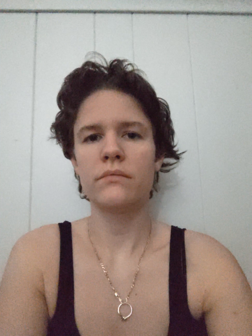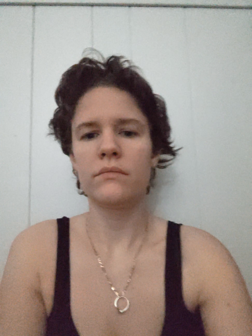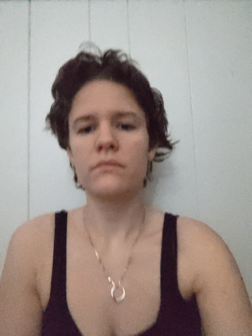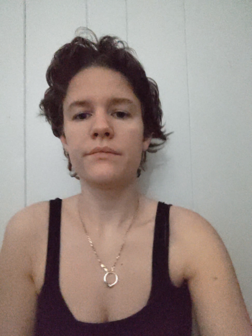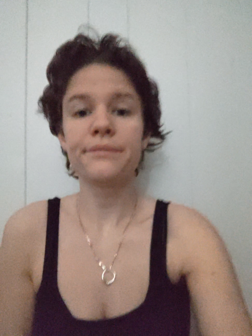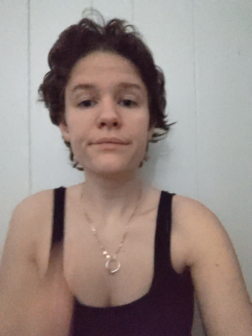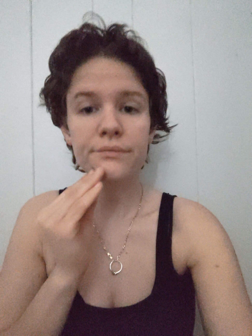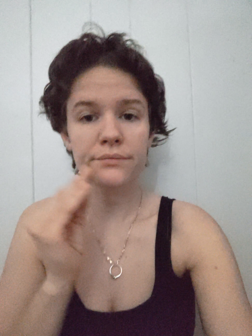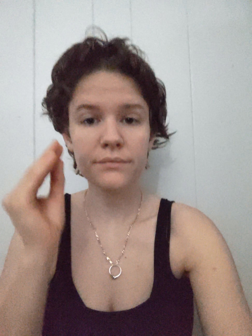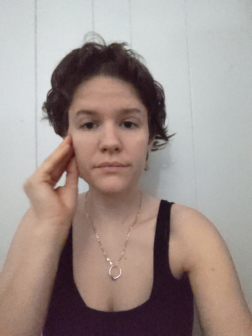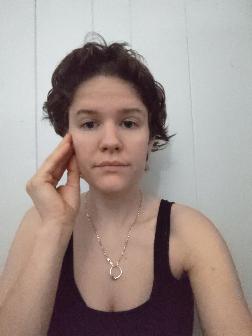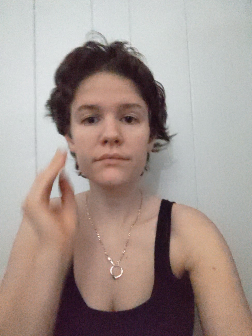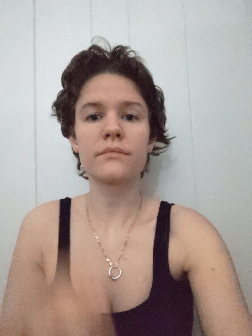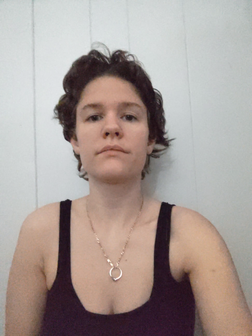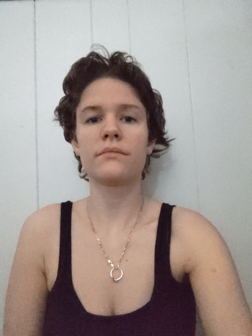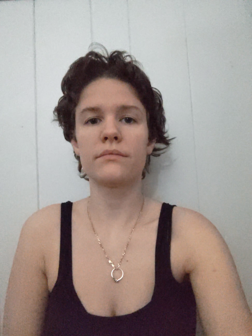home